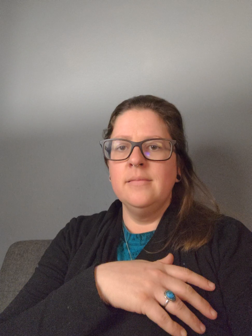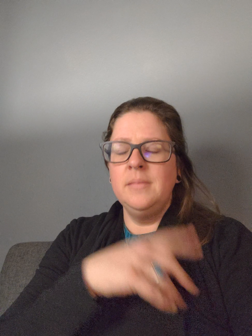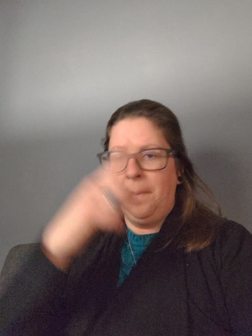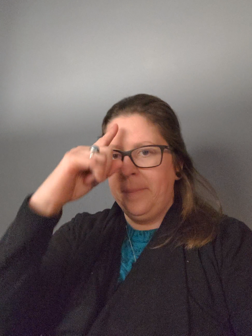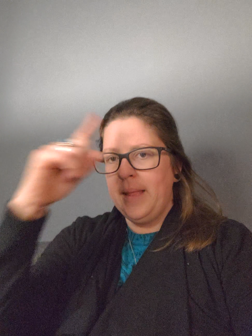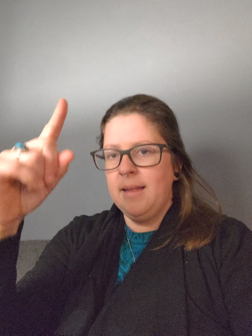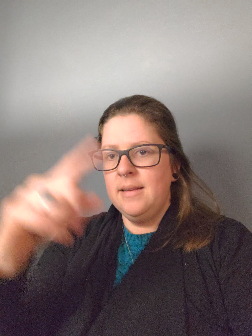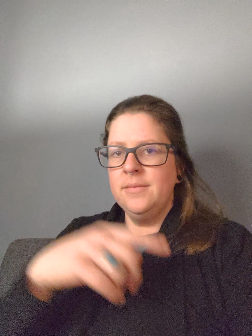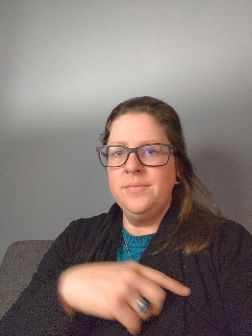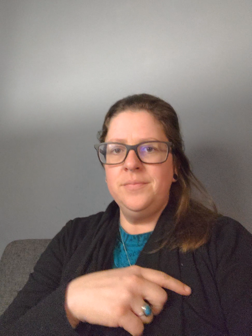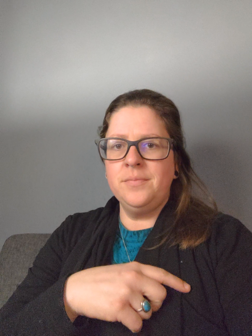penny